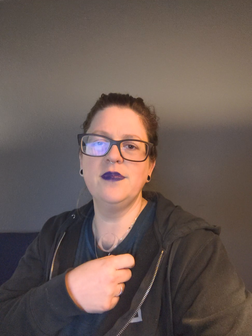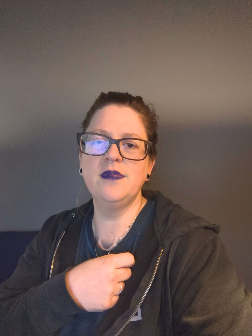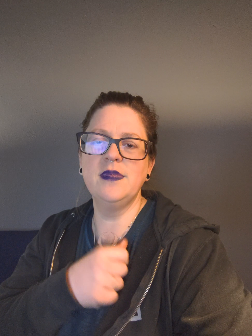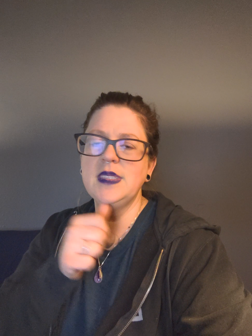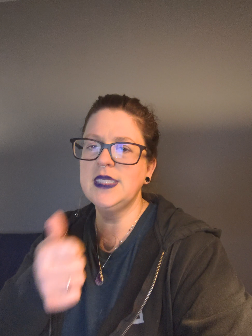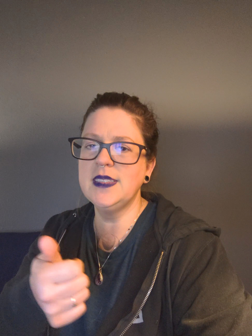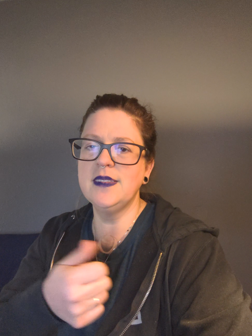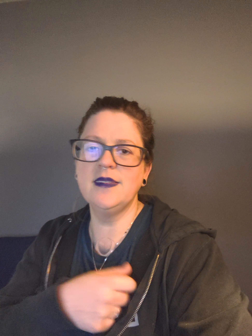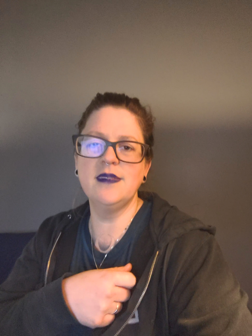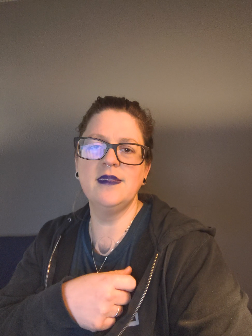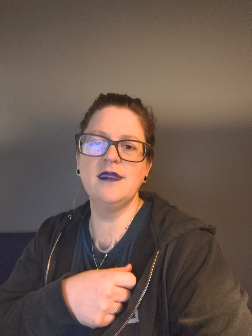not